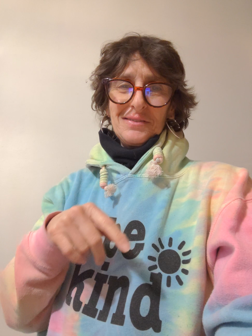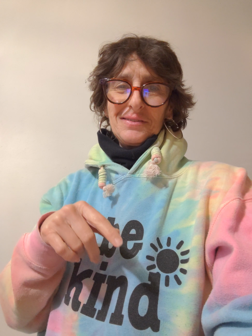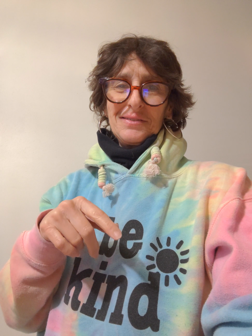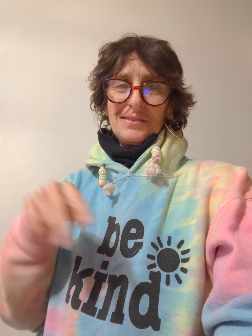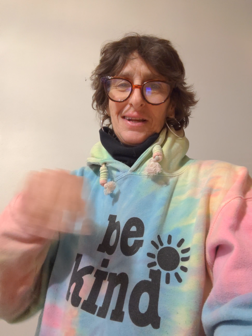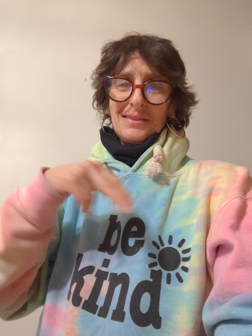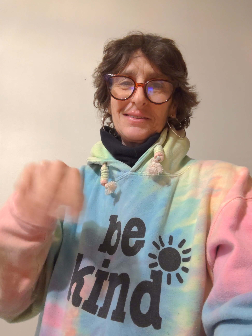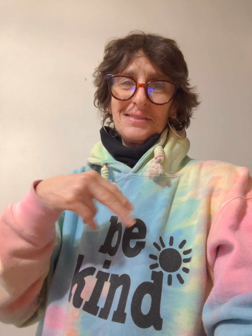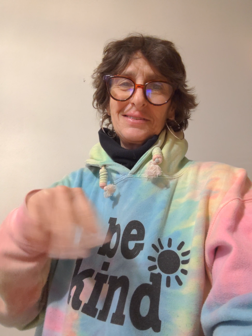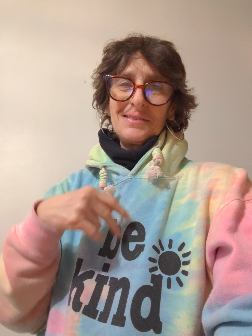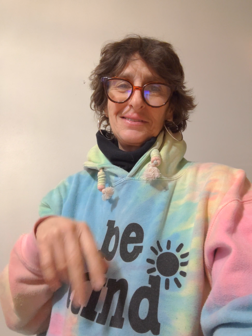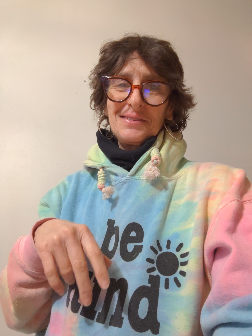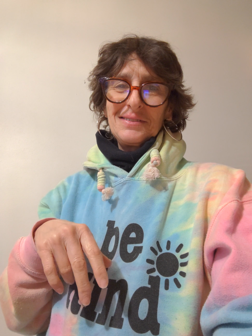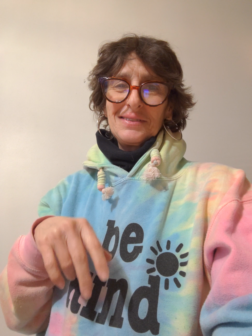dance